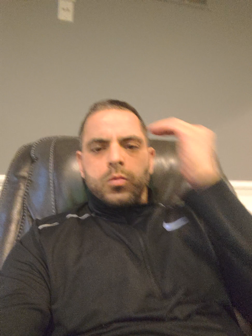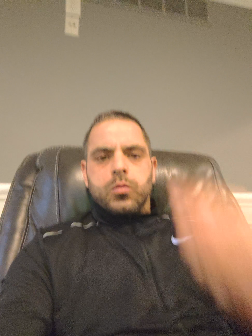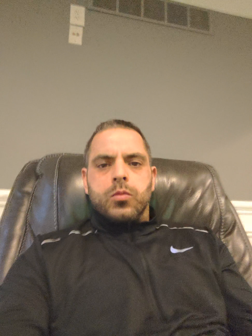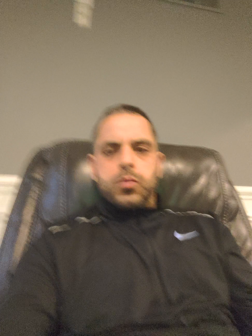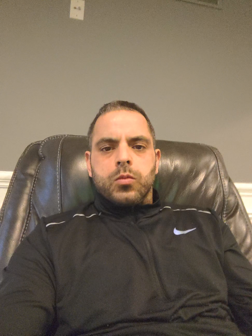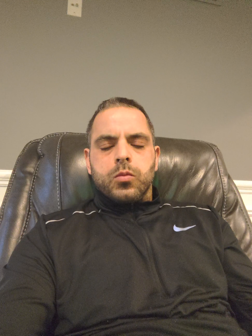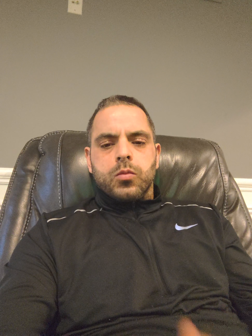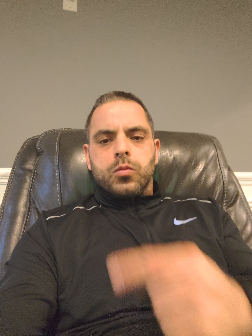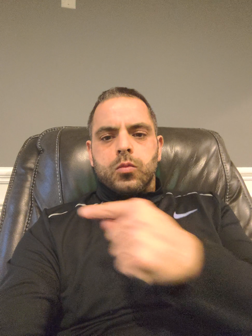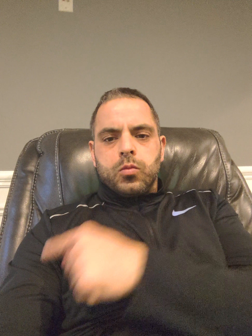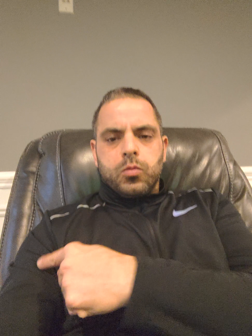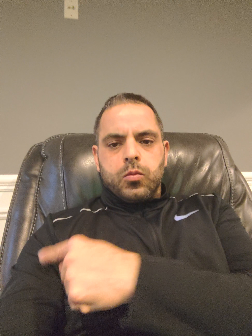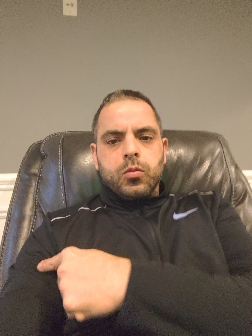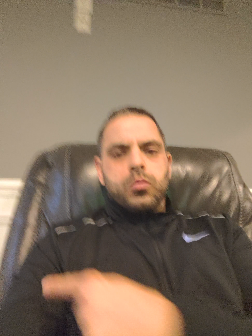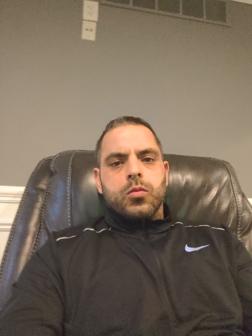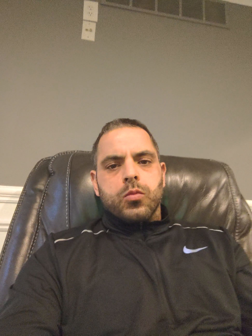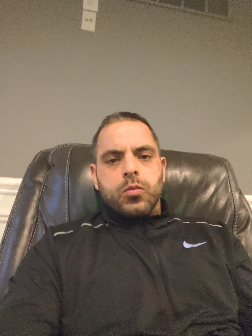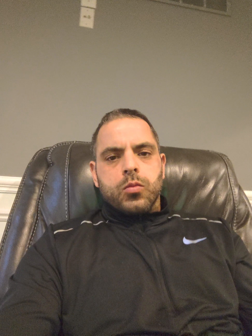arm